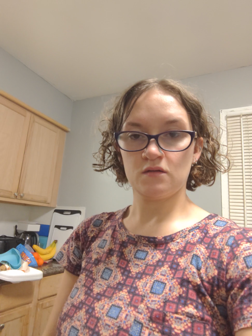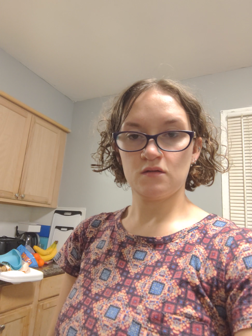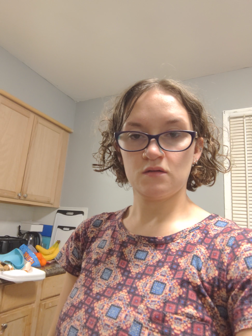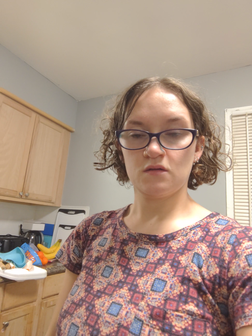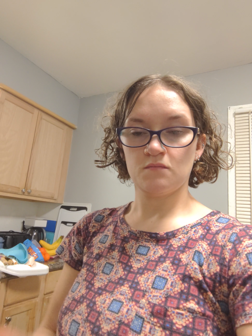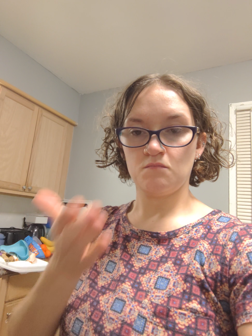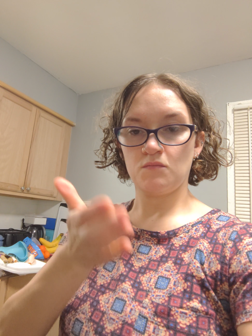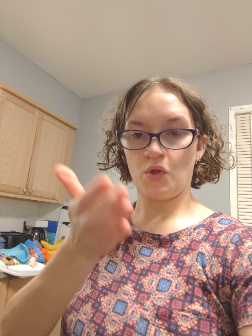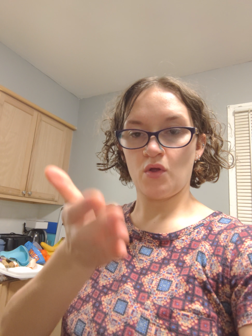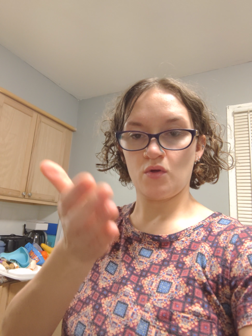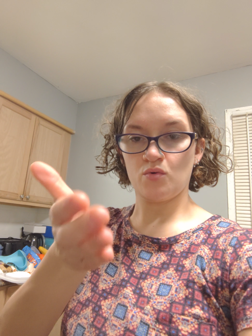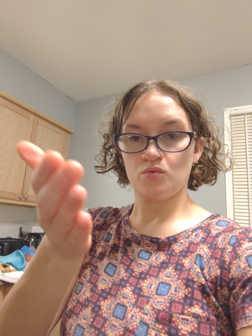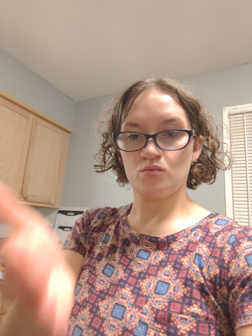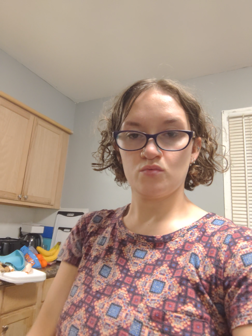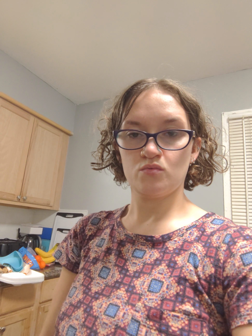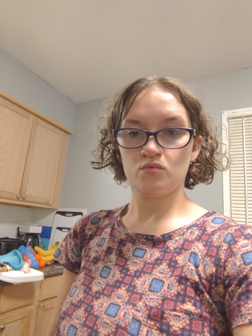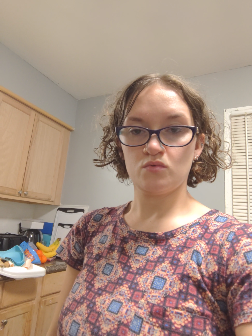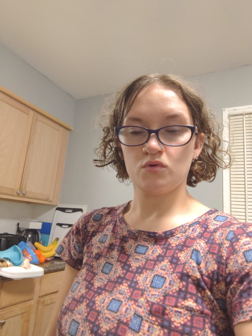boat